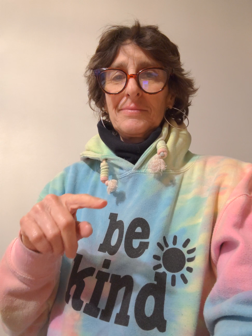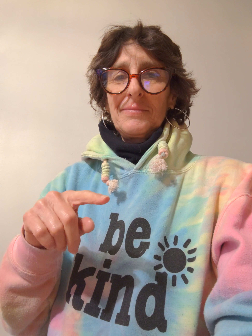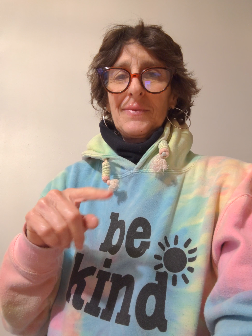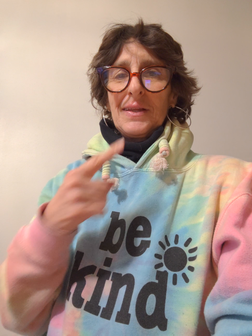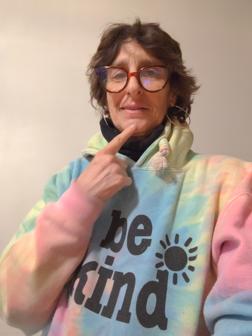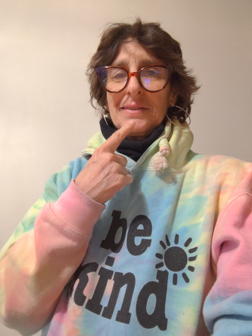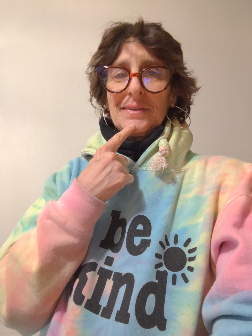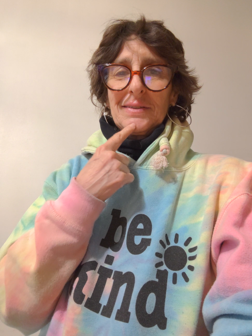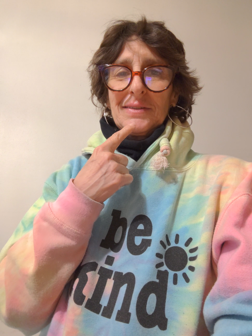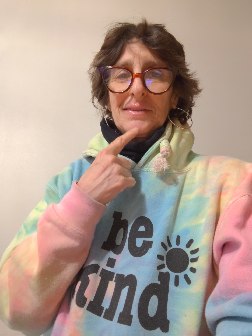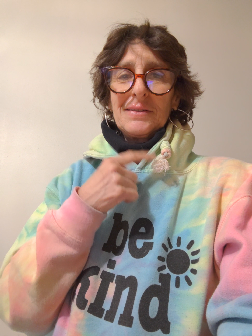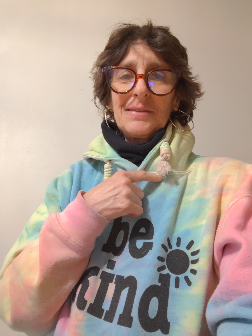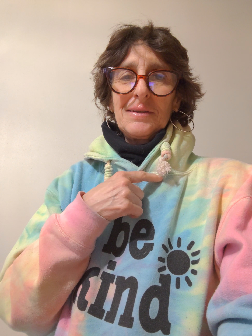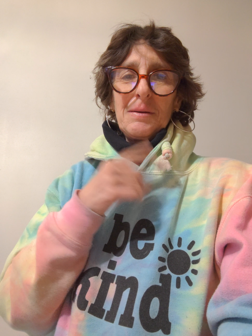say